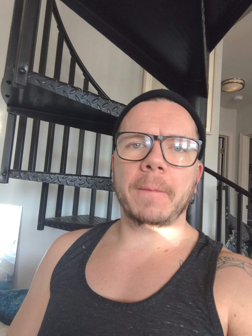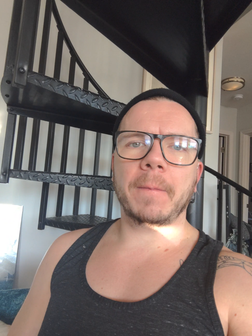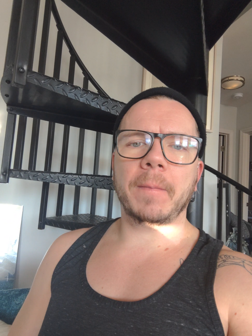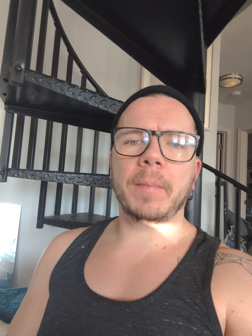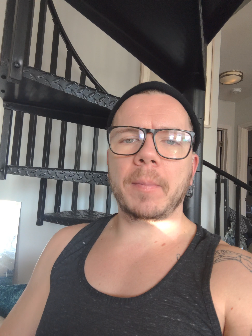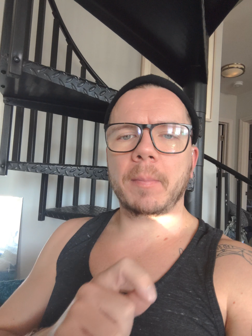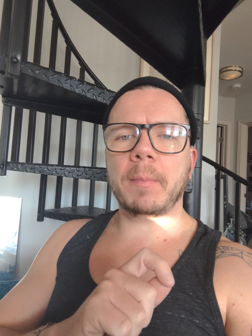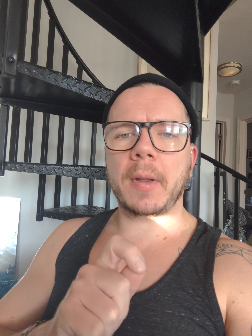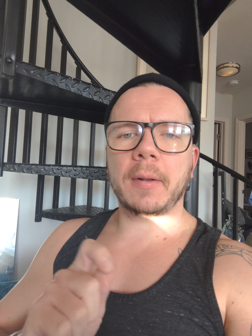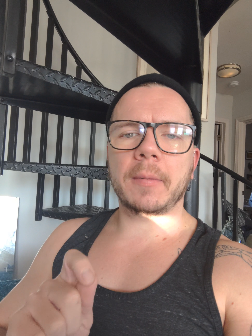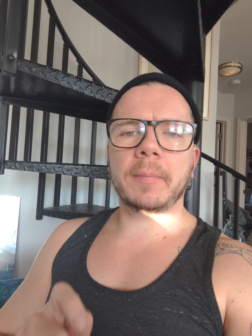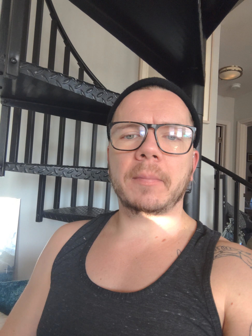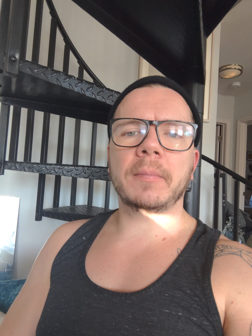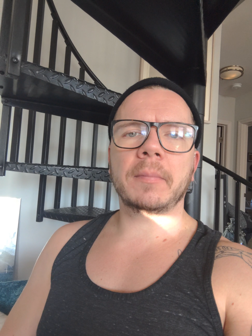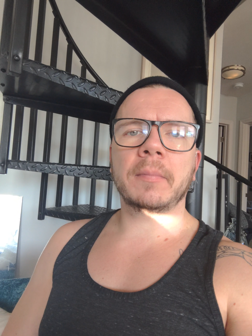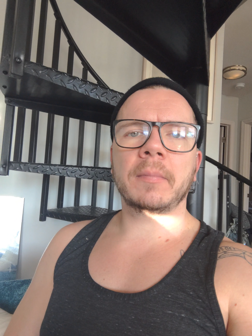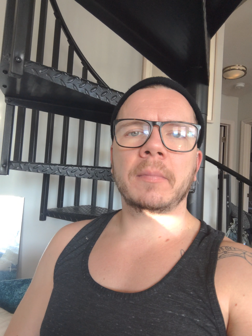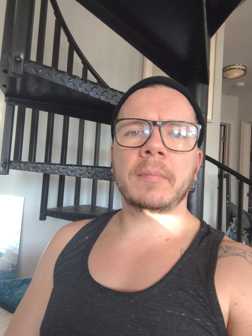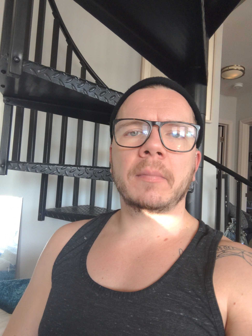pen